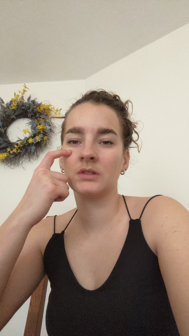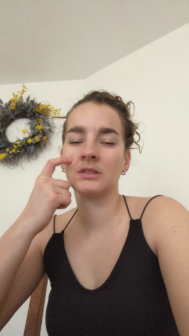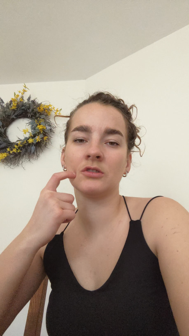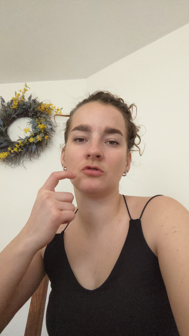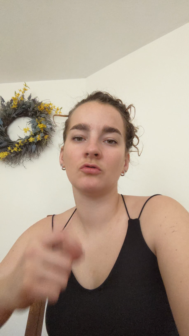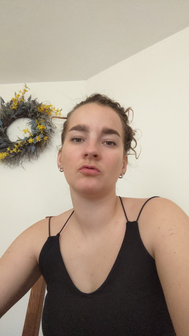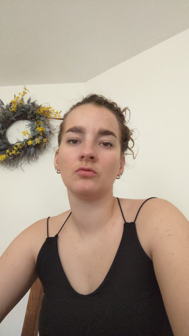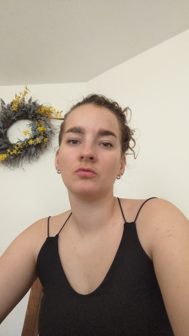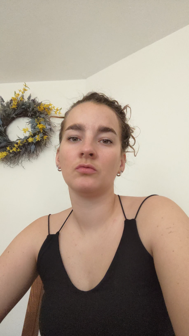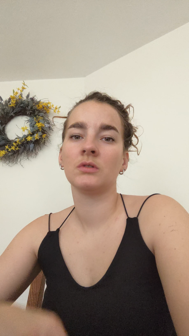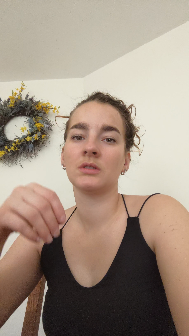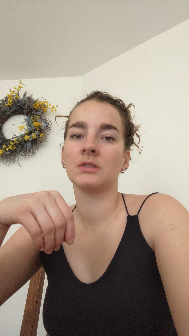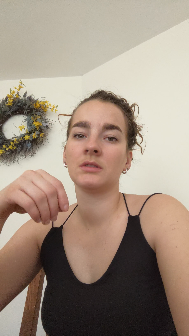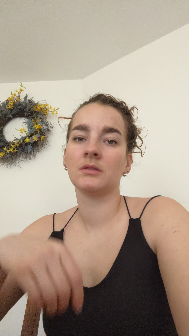inside